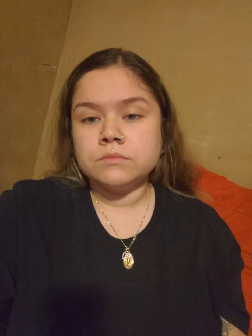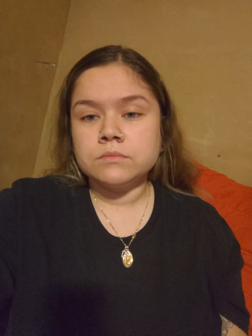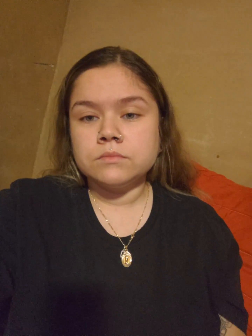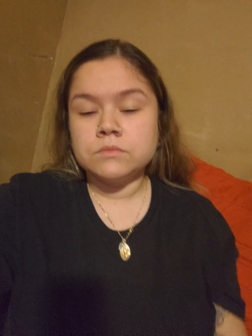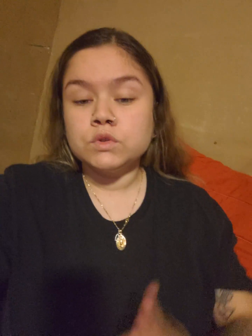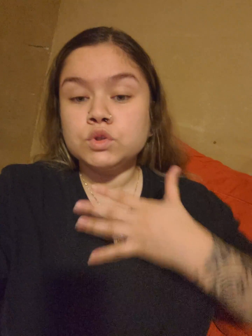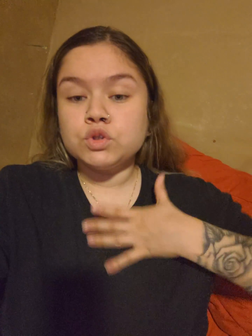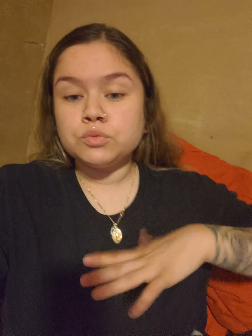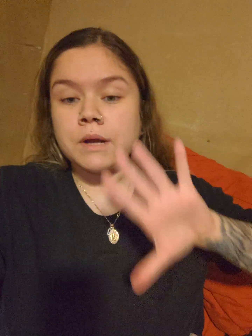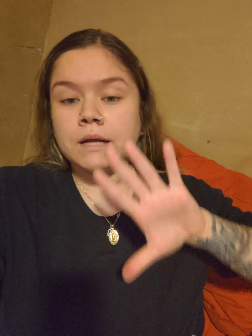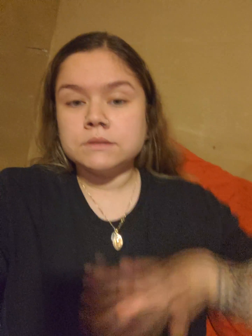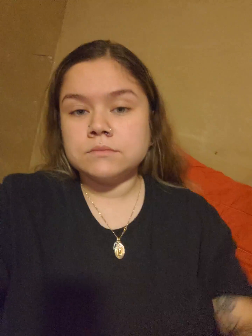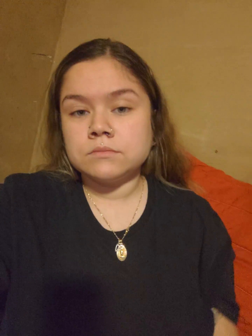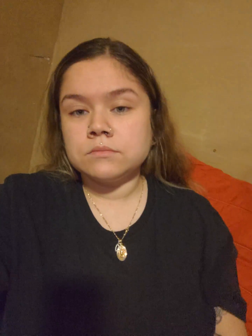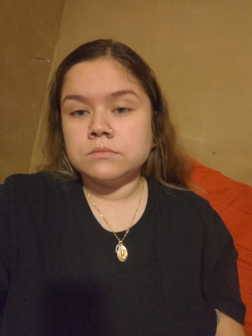dress